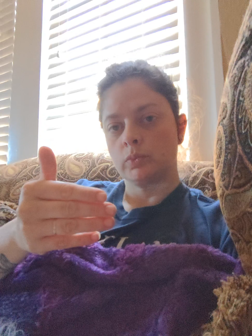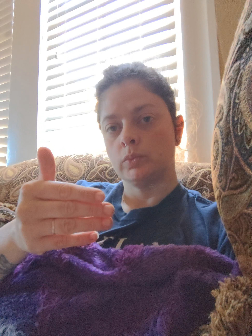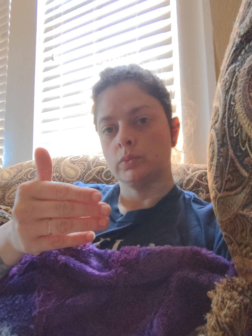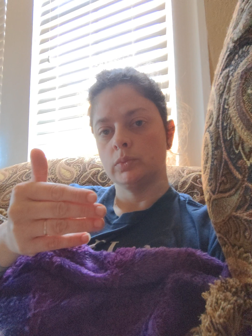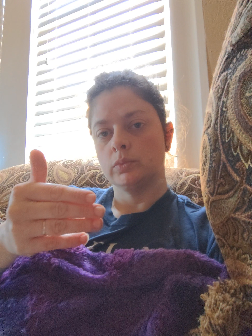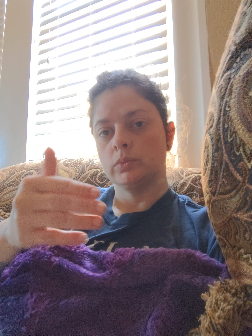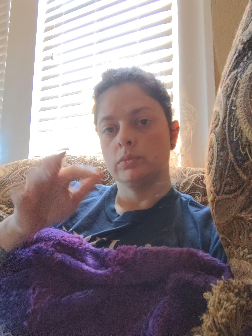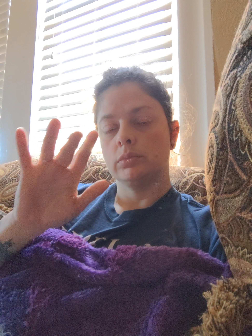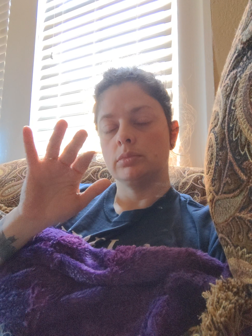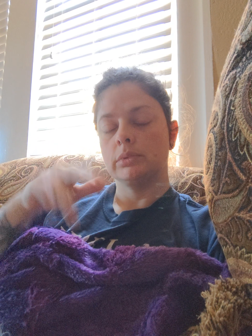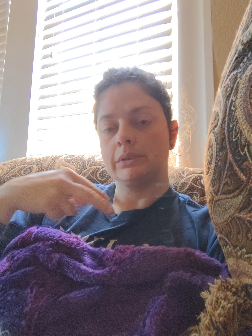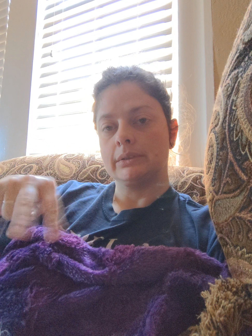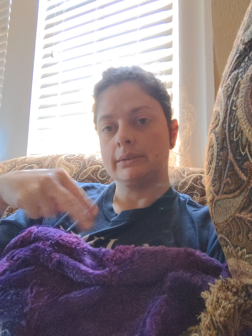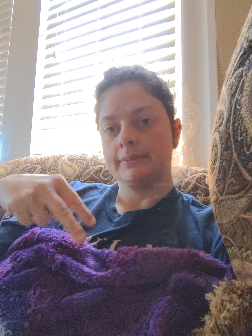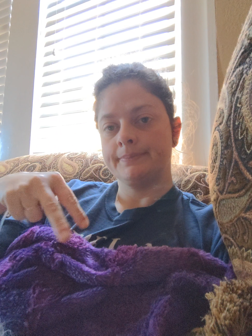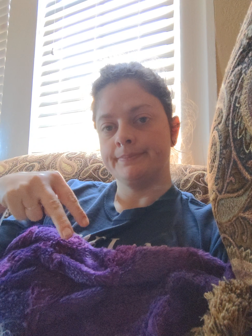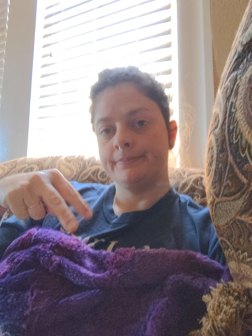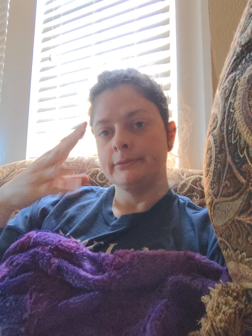dance